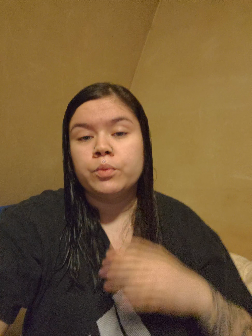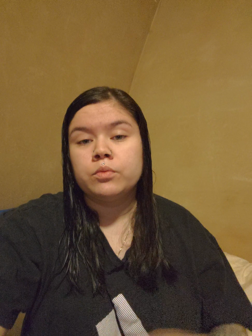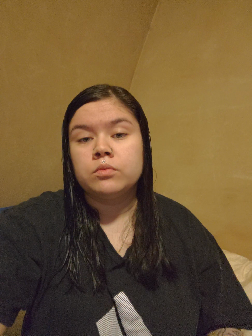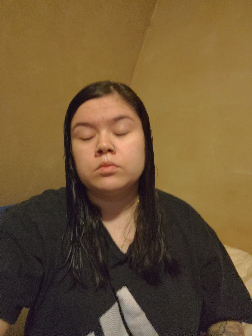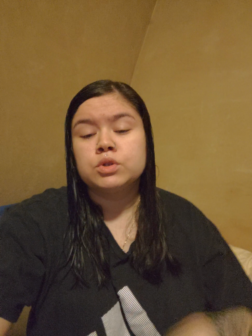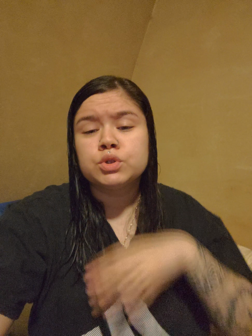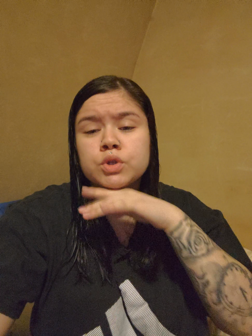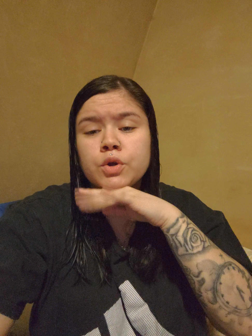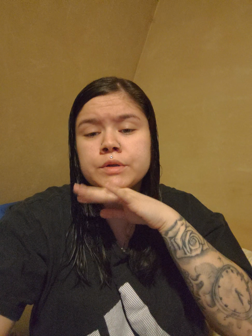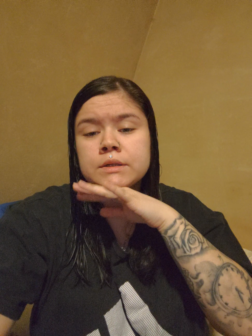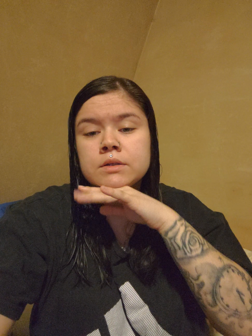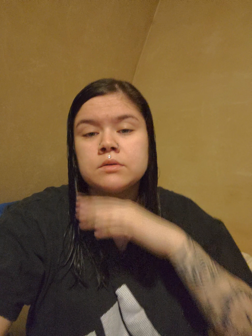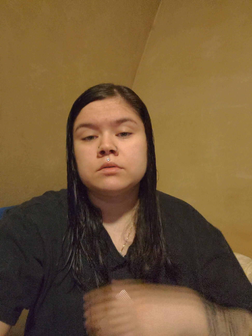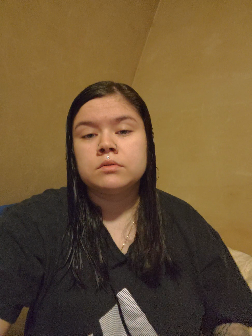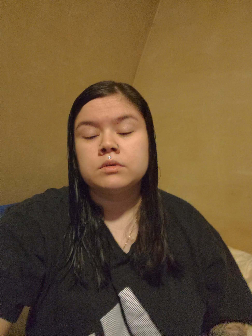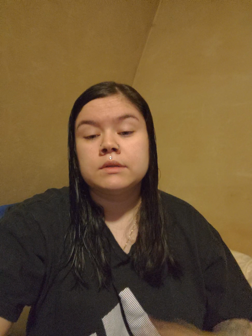dirty